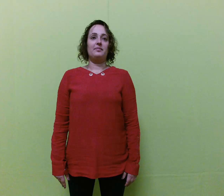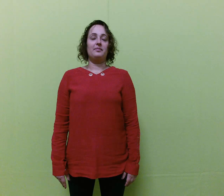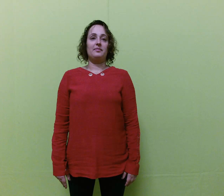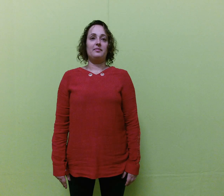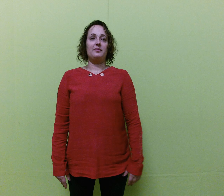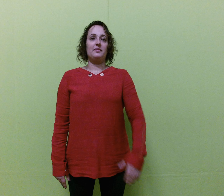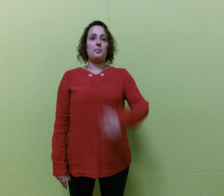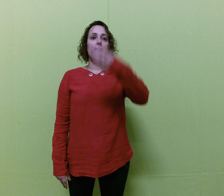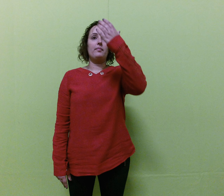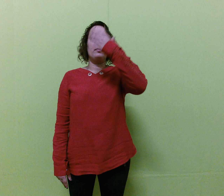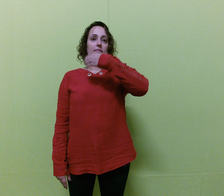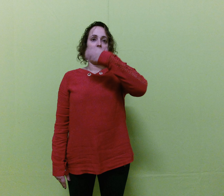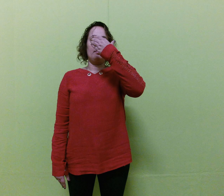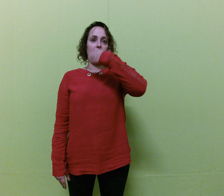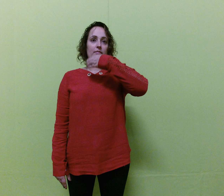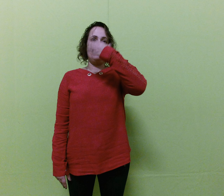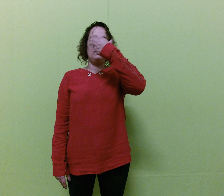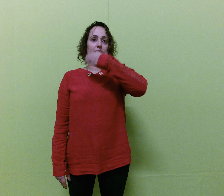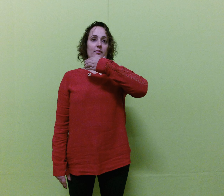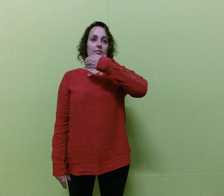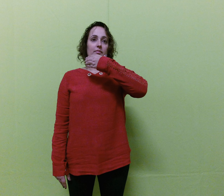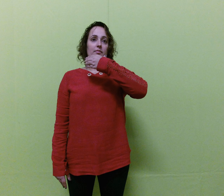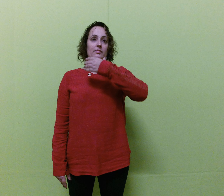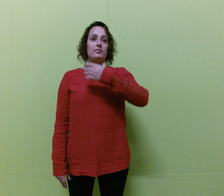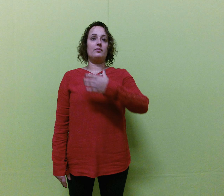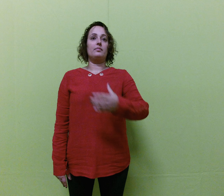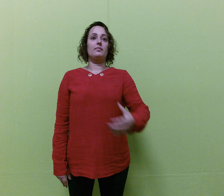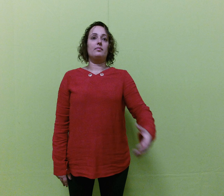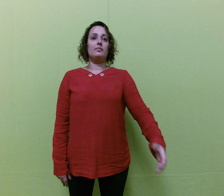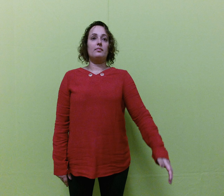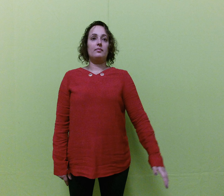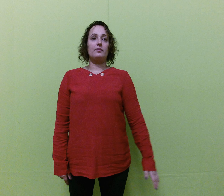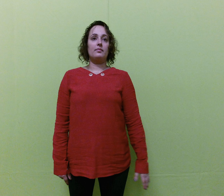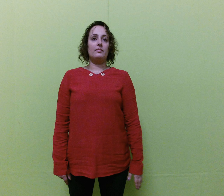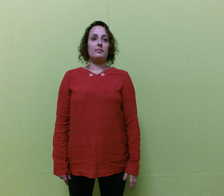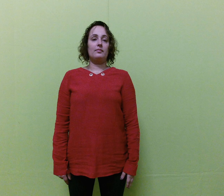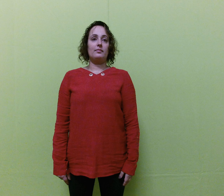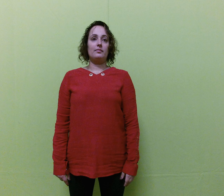maçã